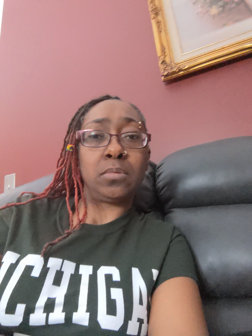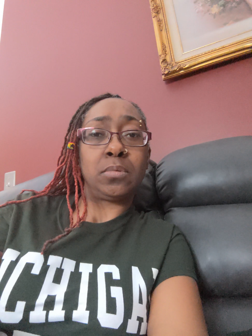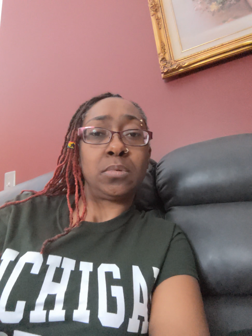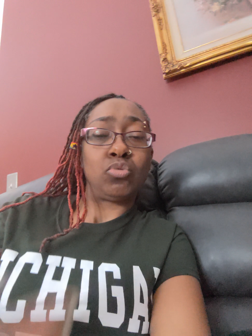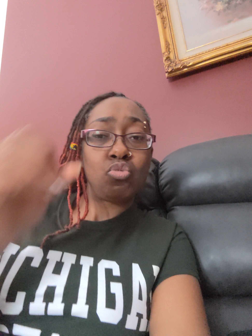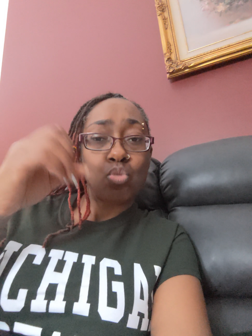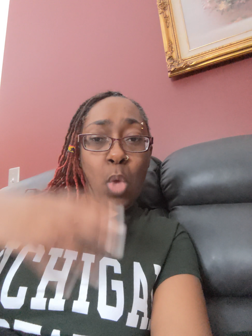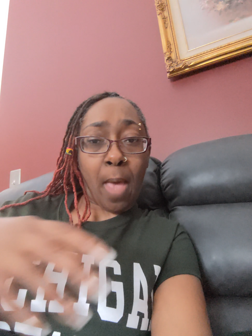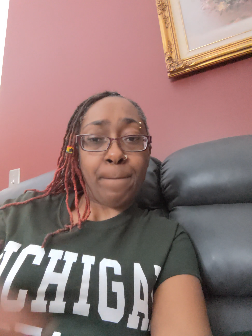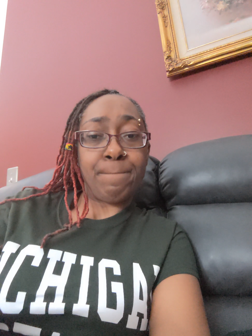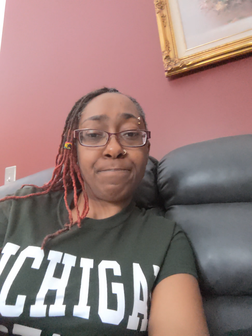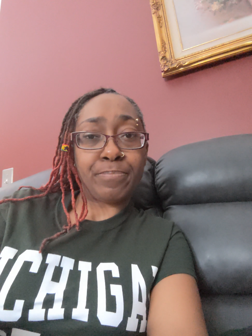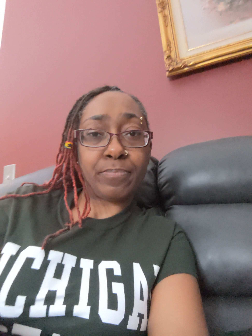drop